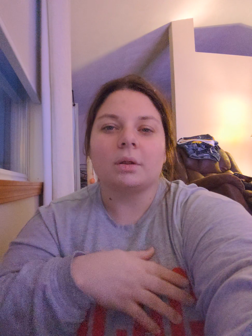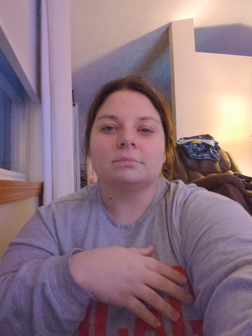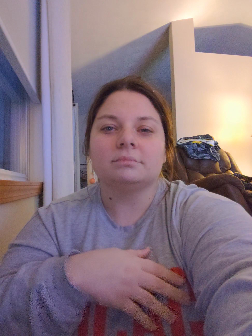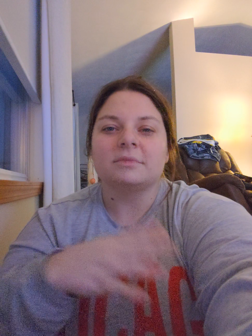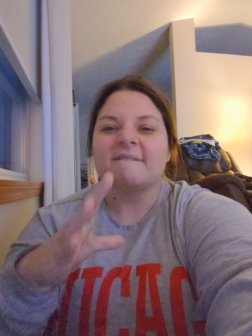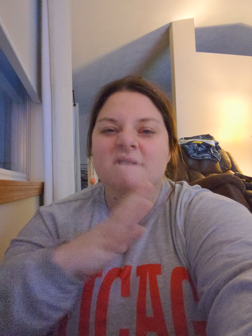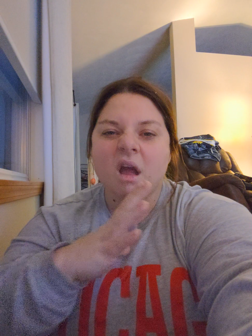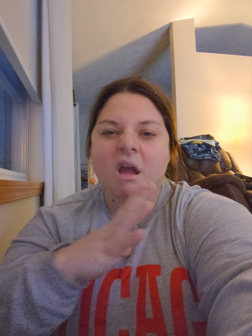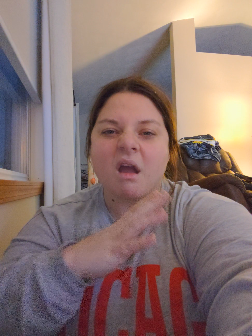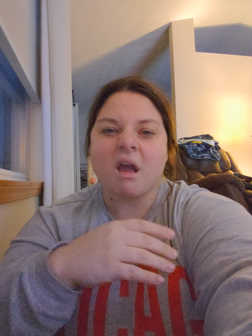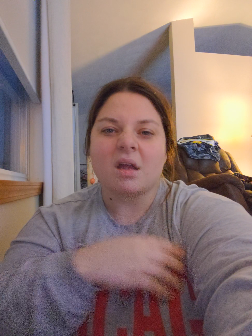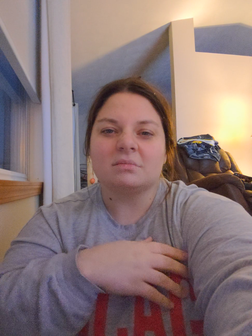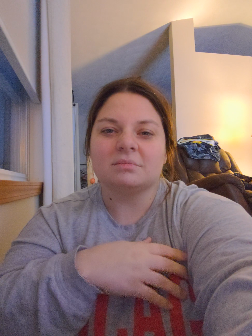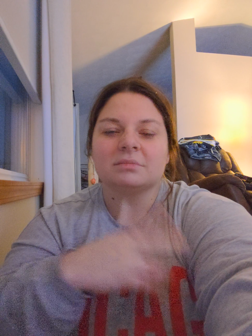fine